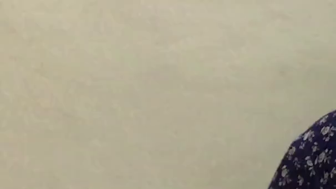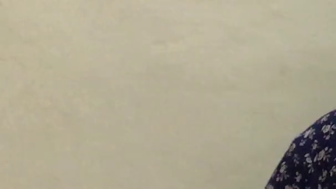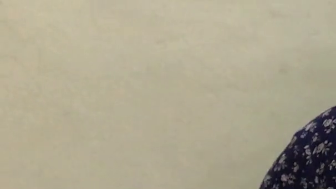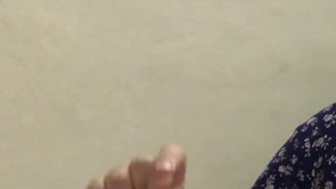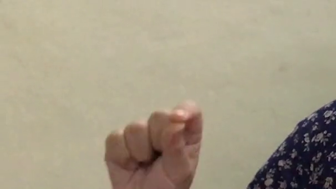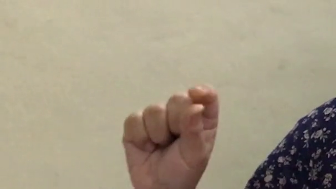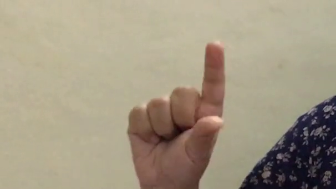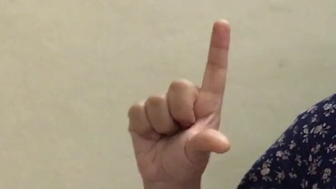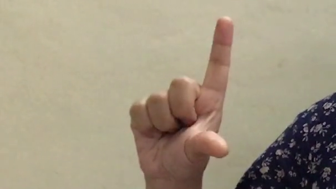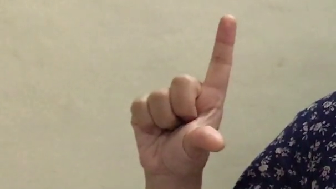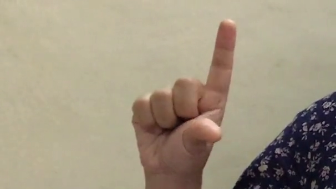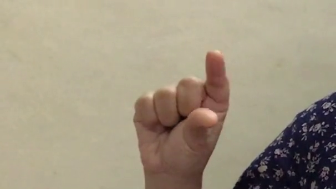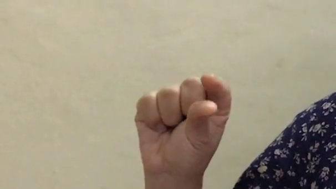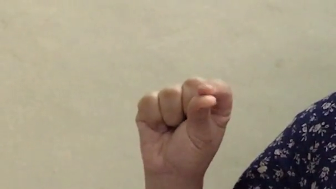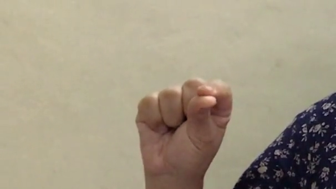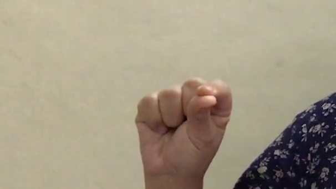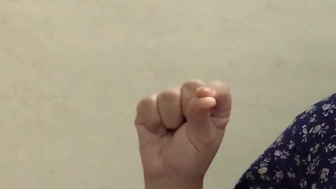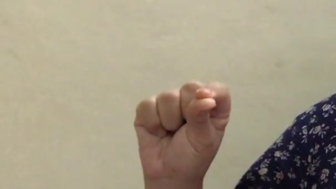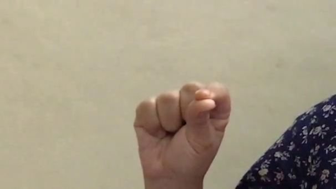आ